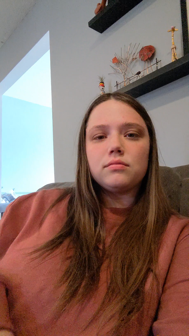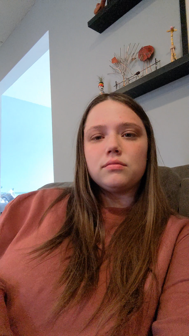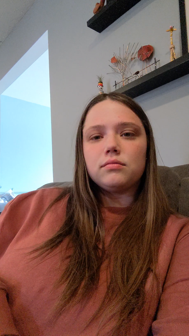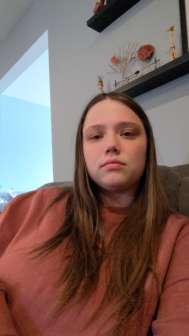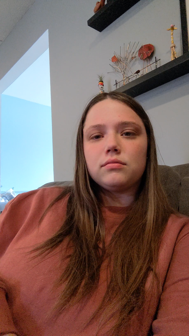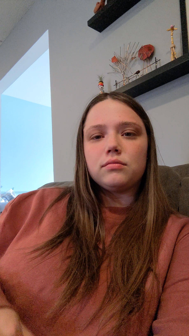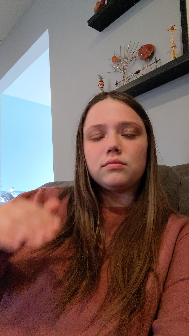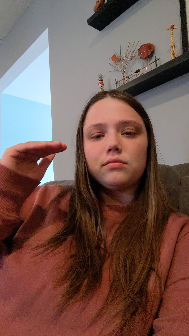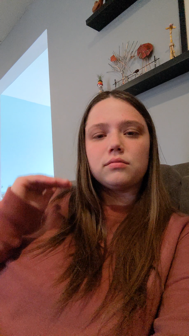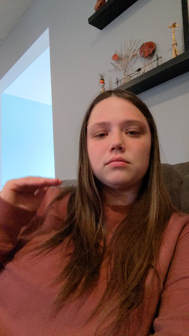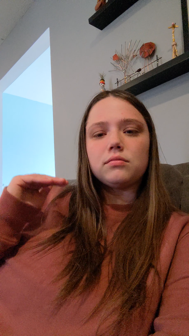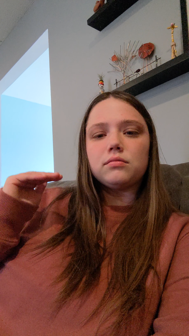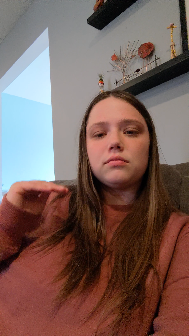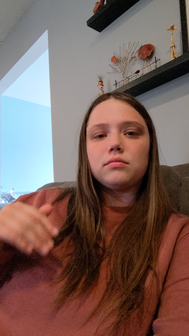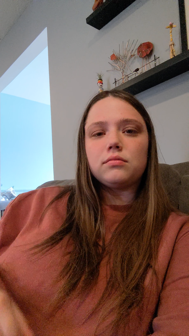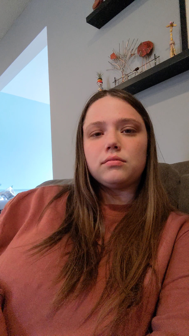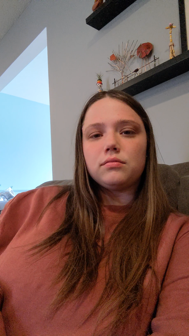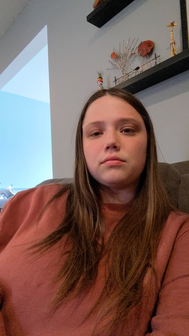little